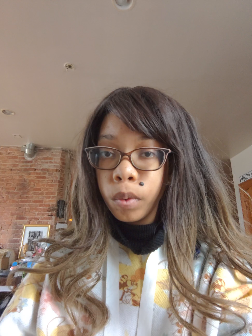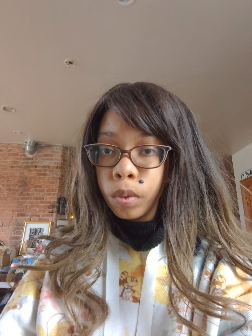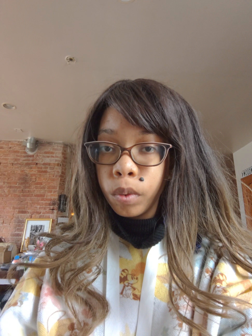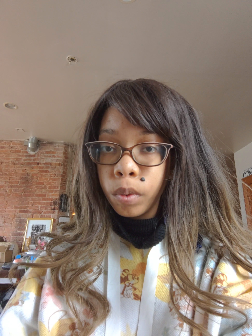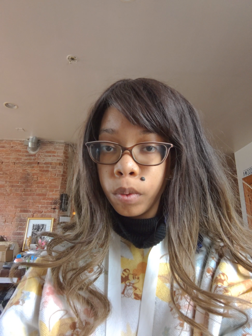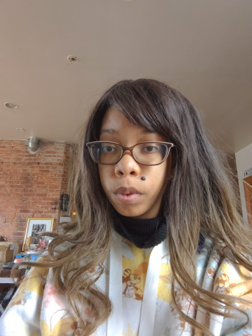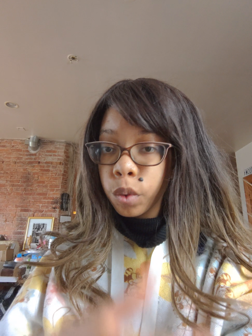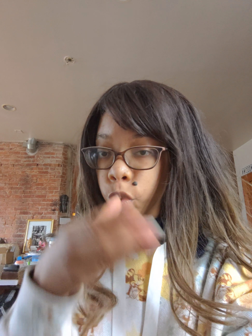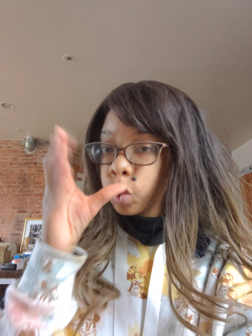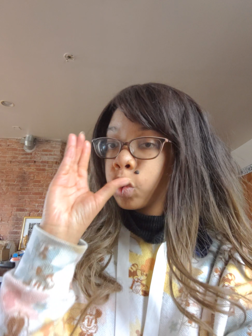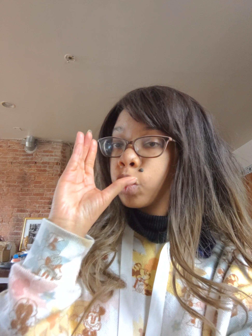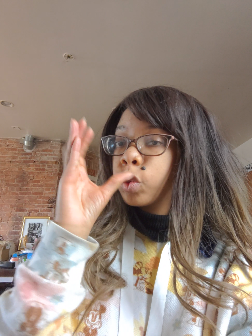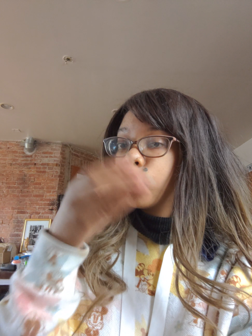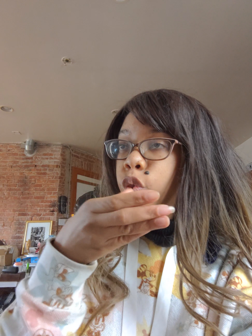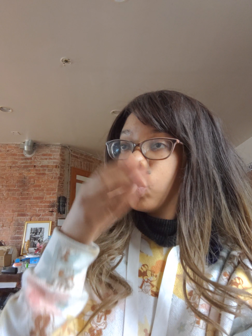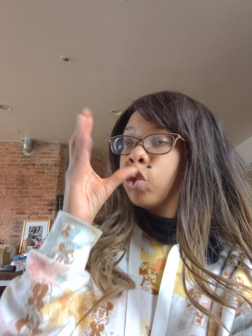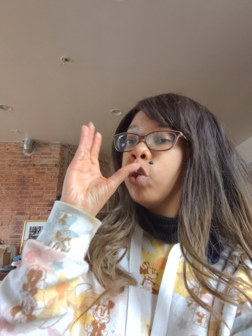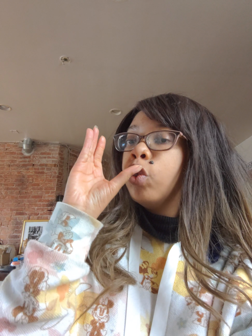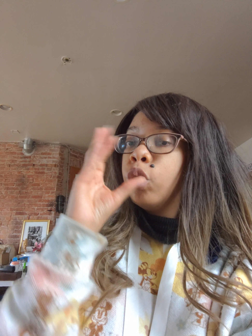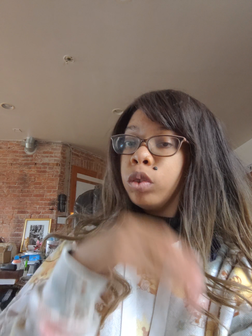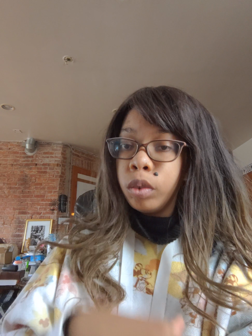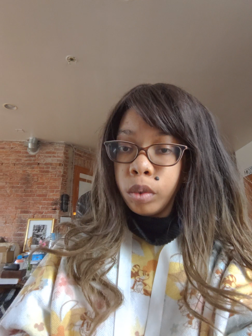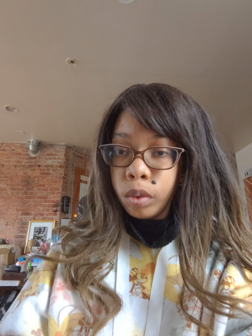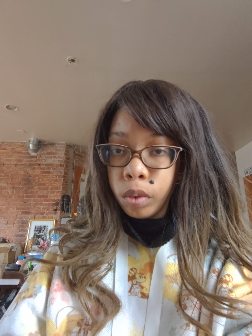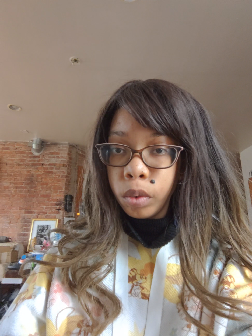drink